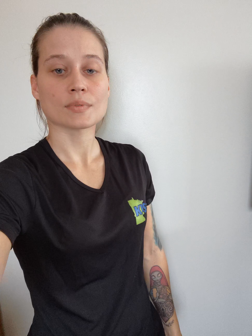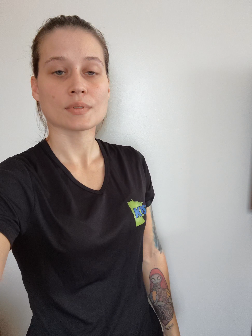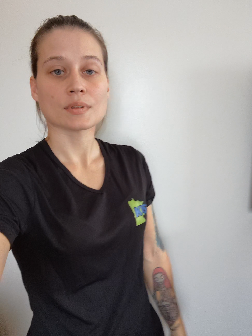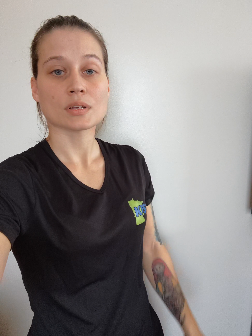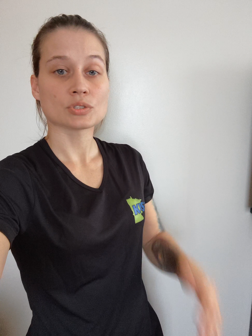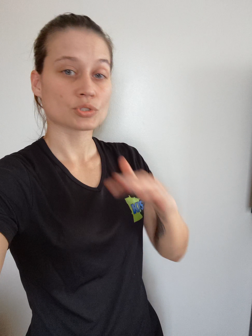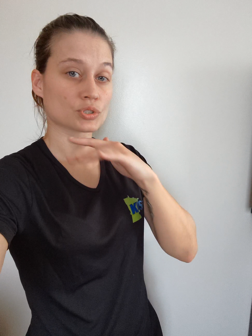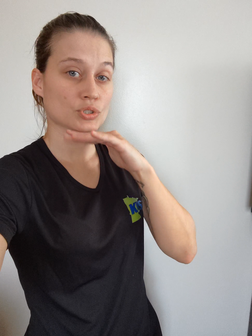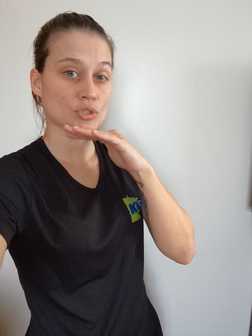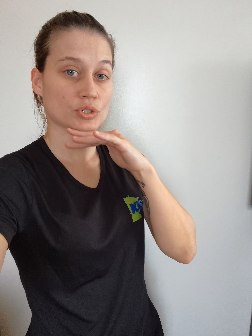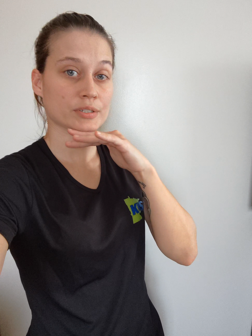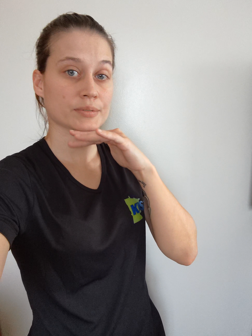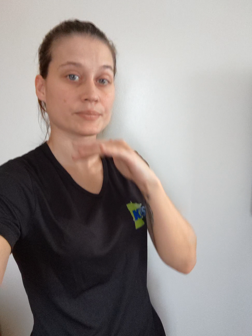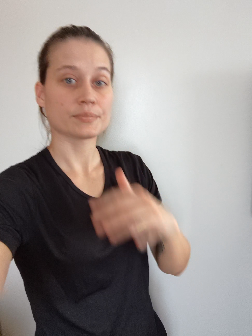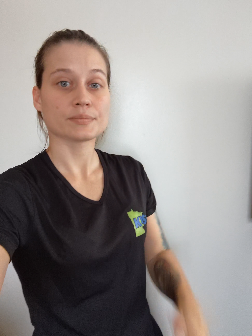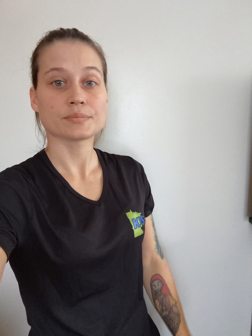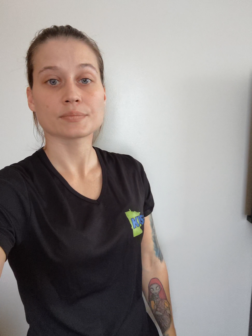dirty